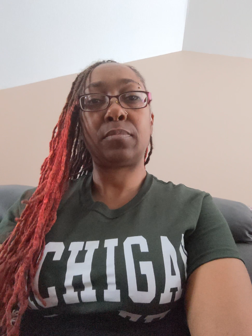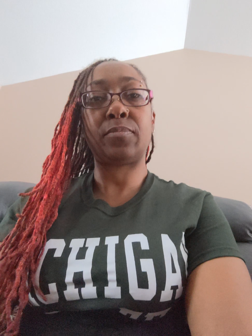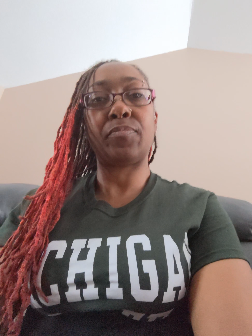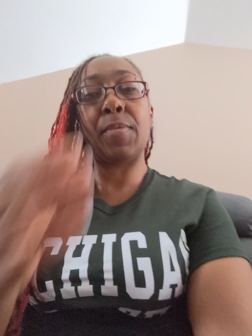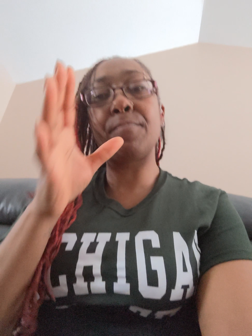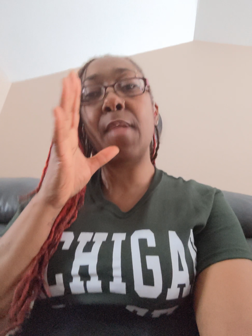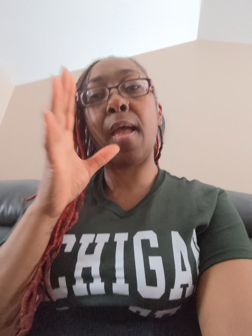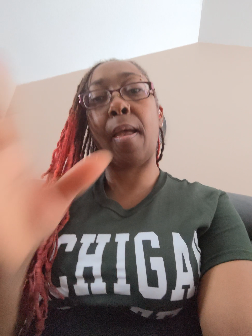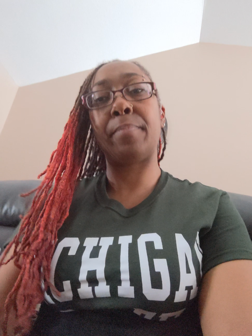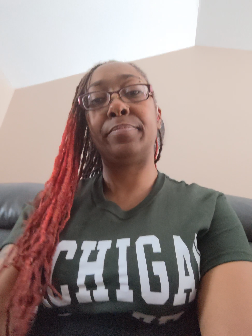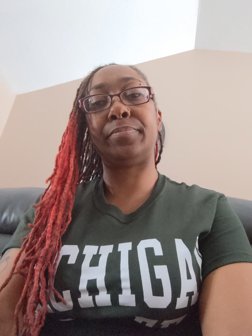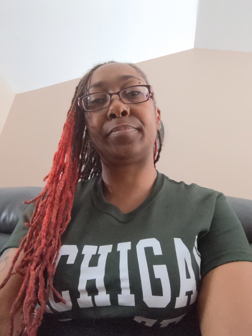mom